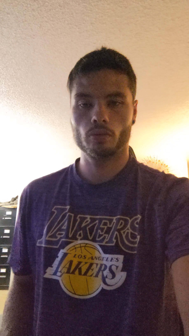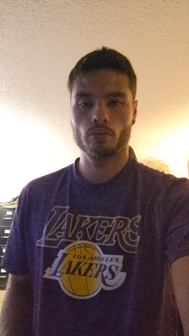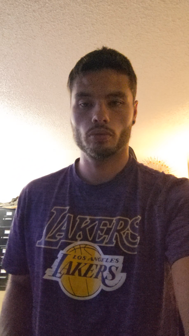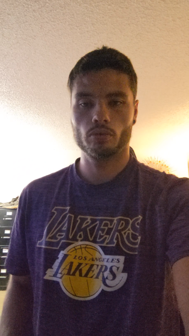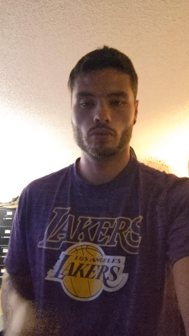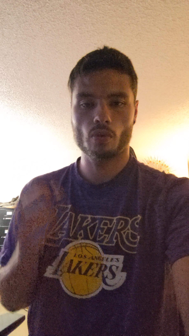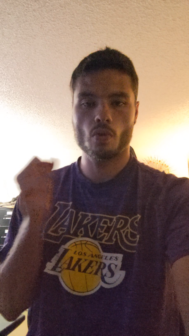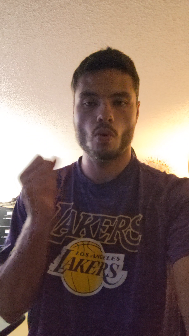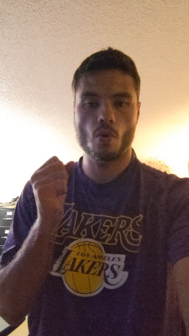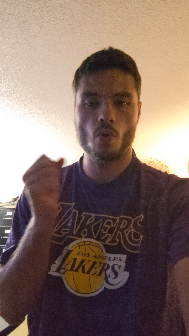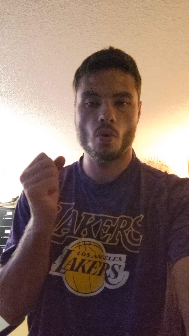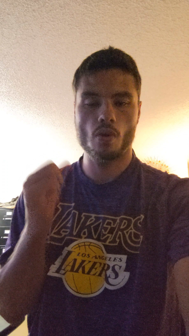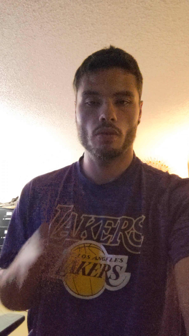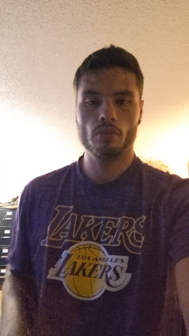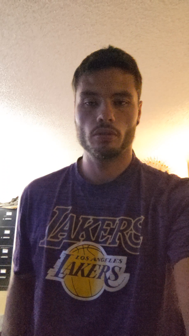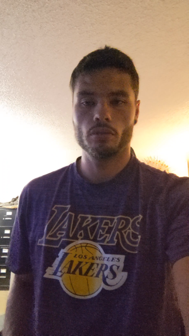cold